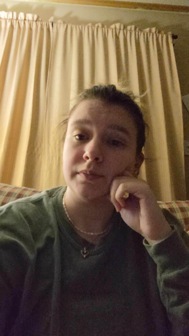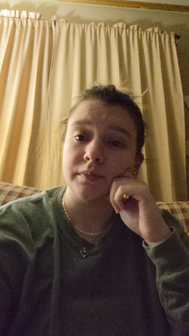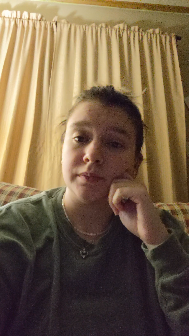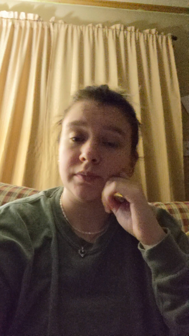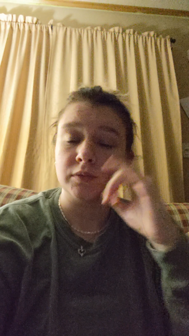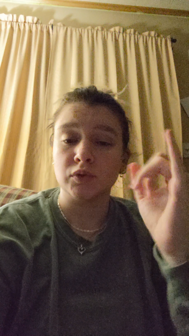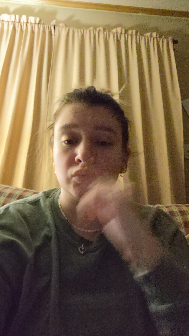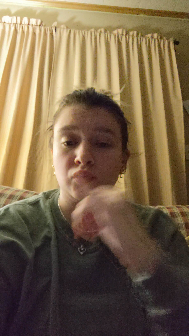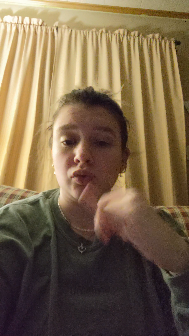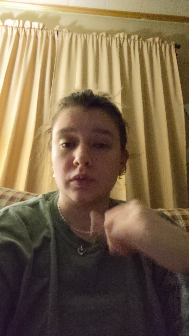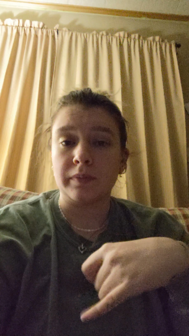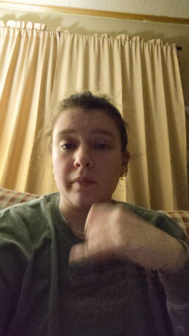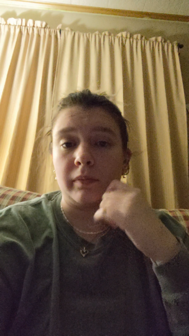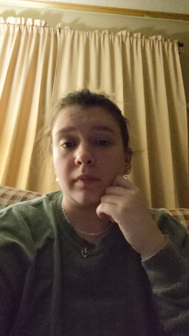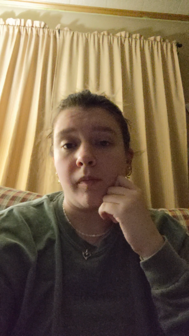draw